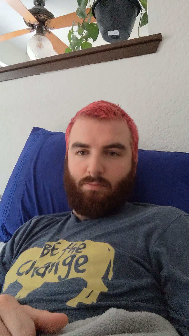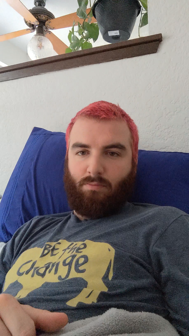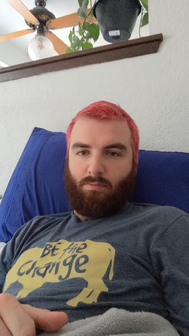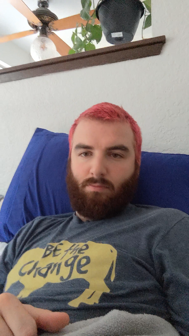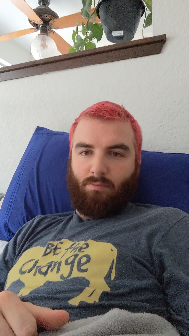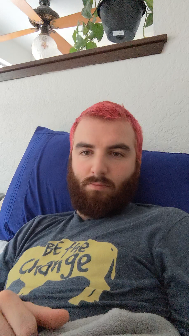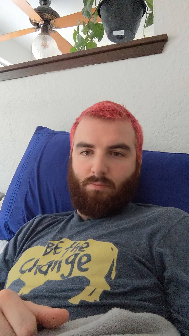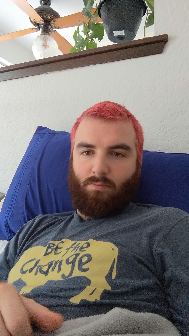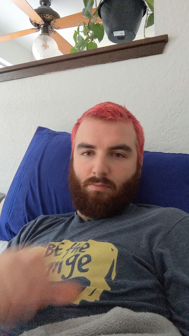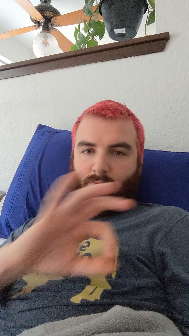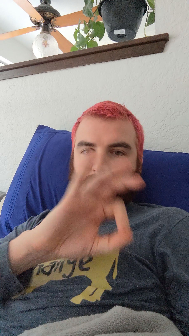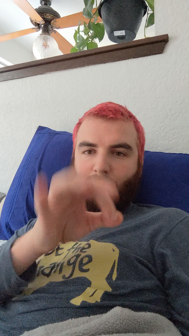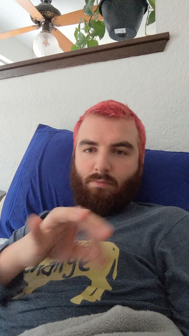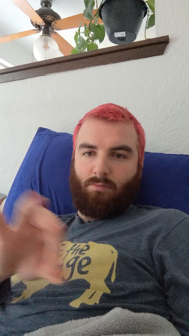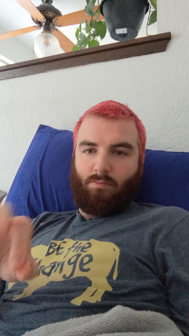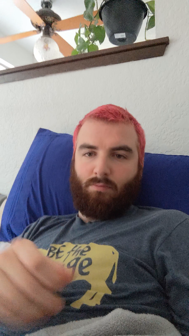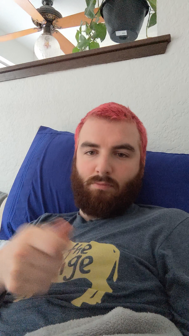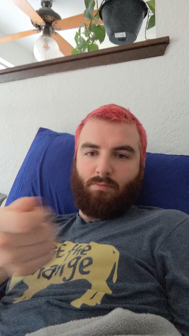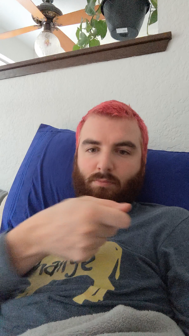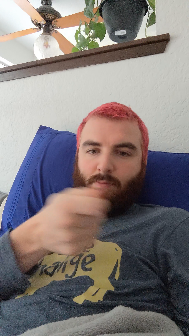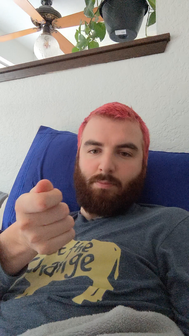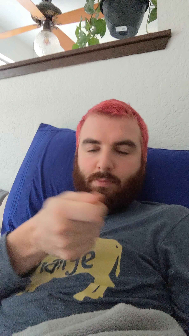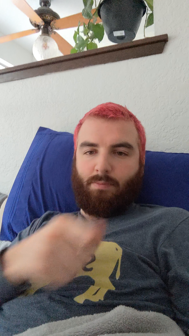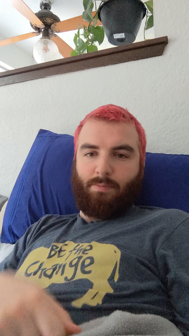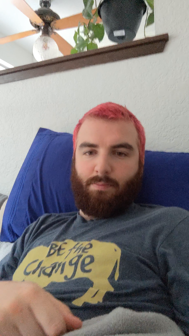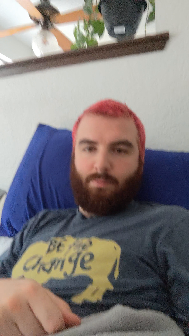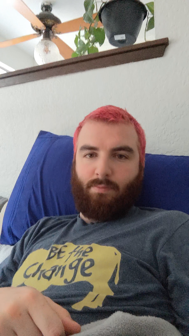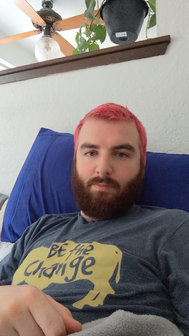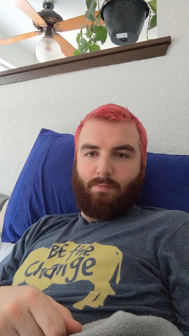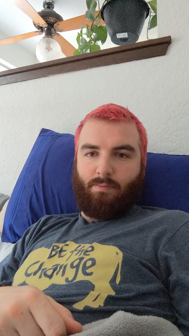hose